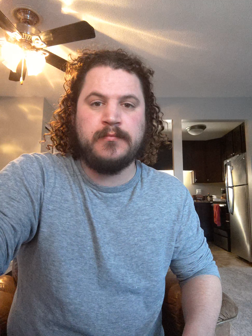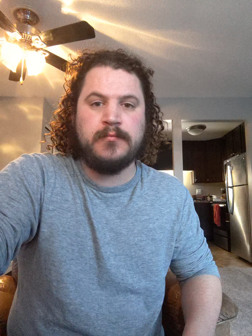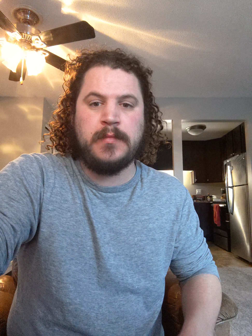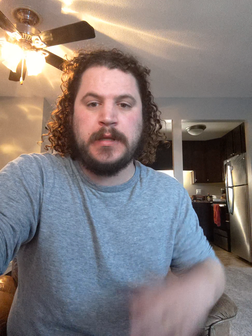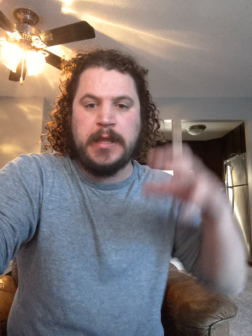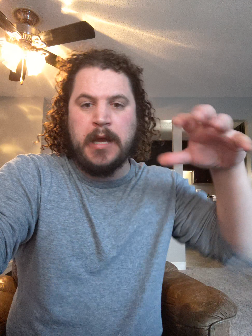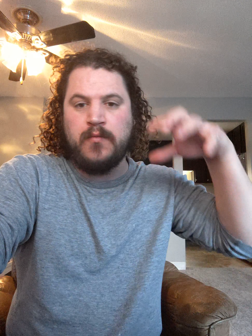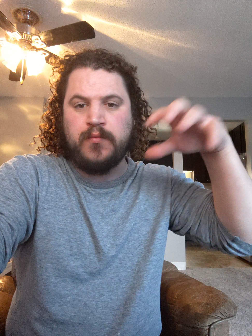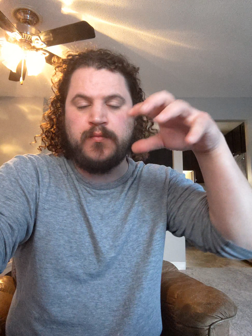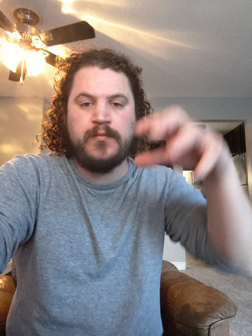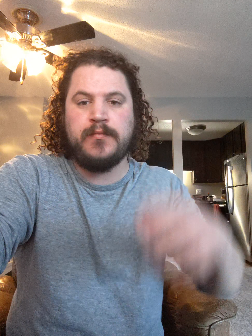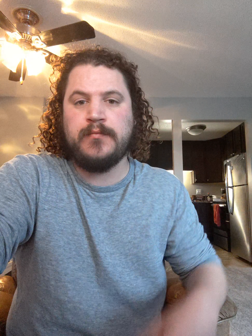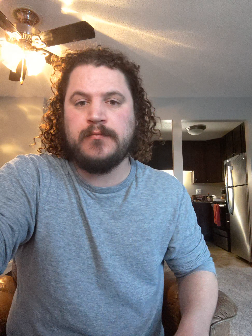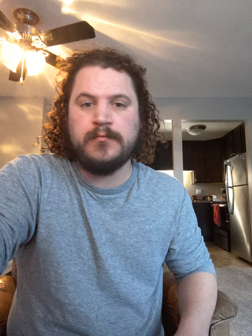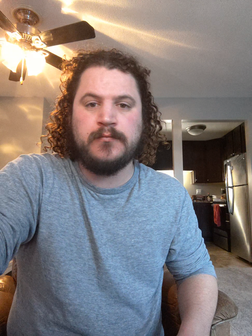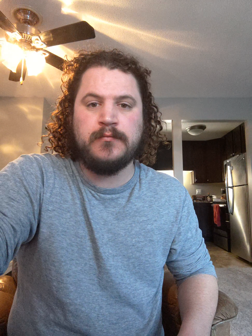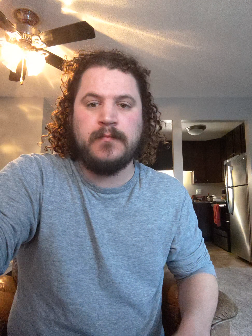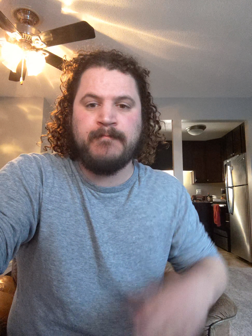cloud